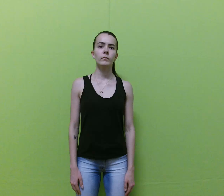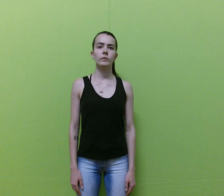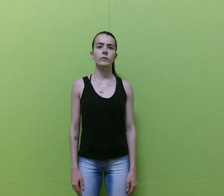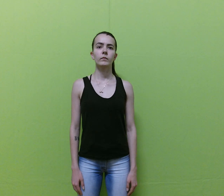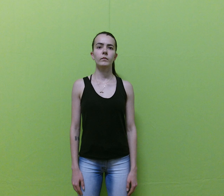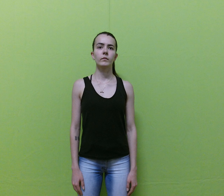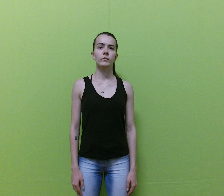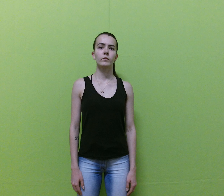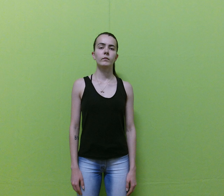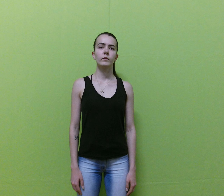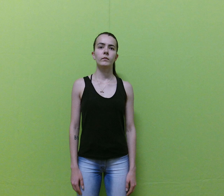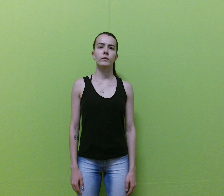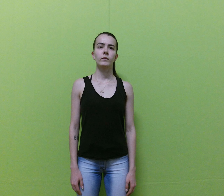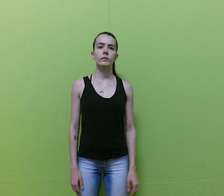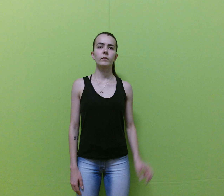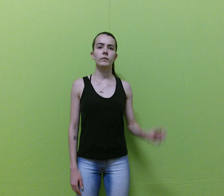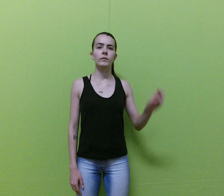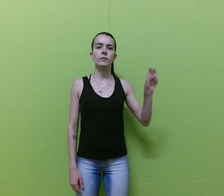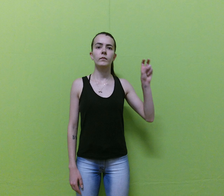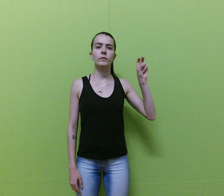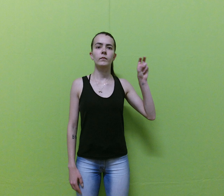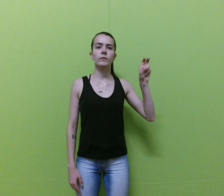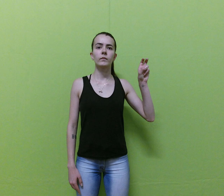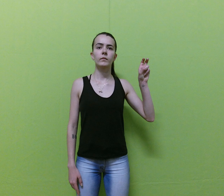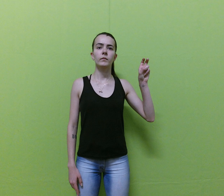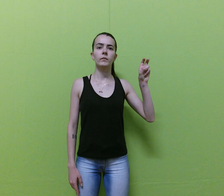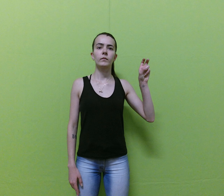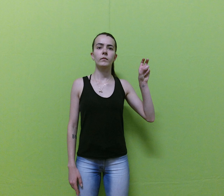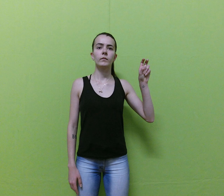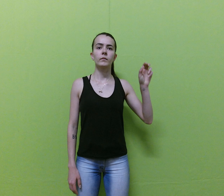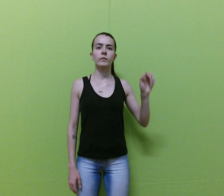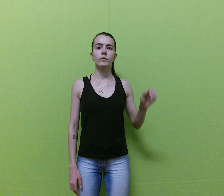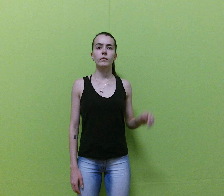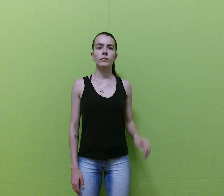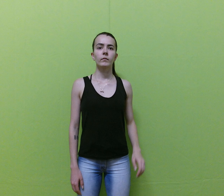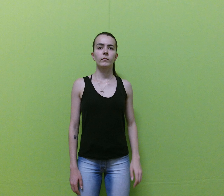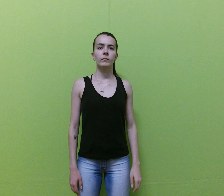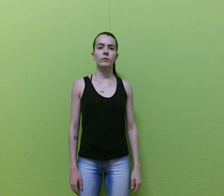cinco